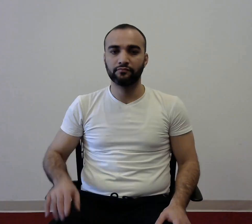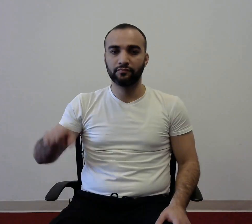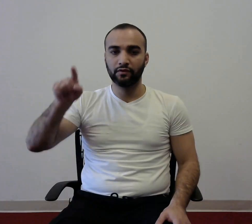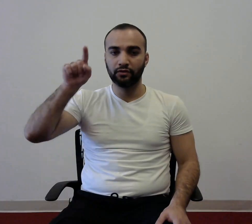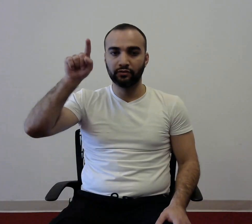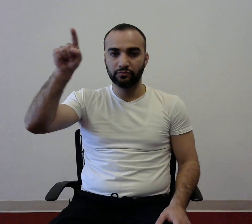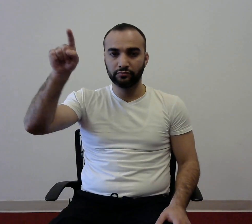O